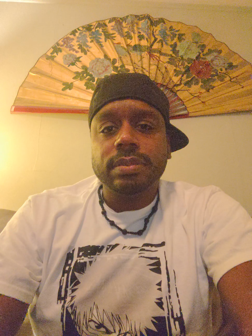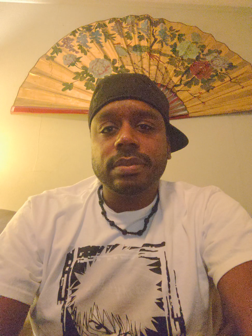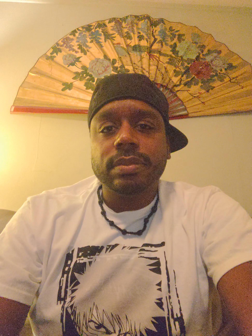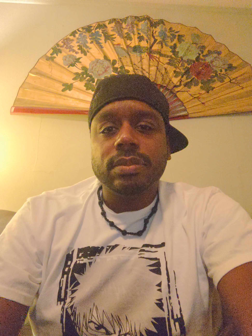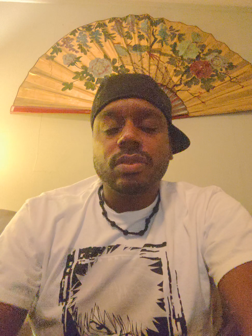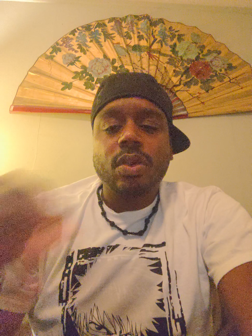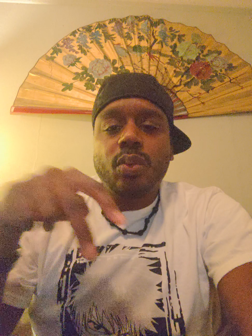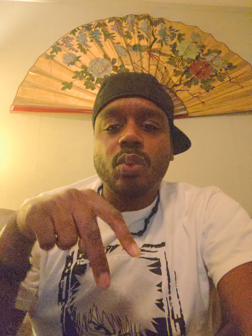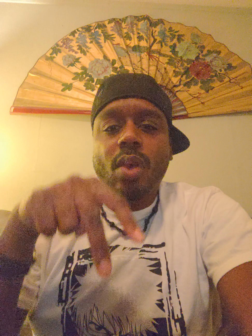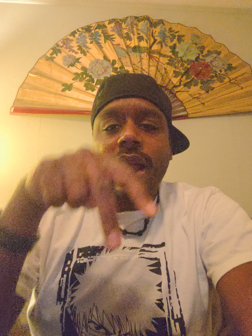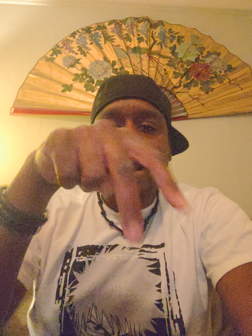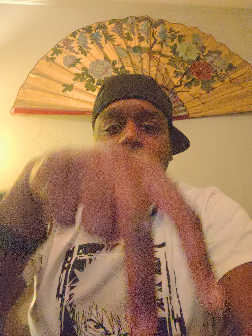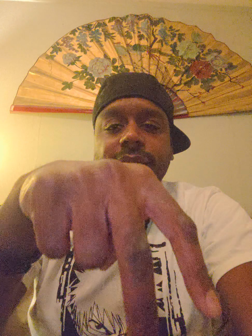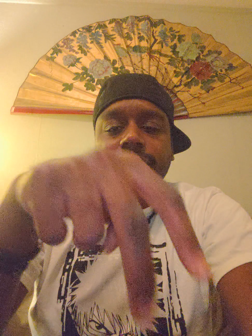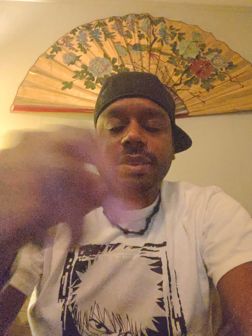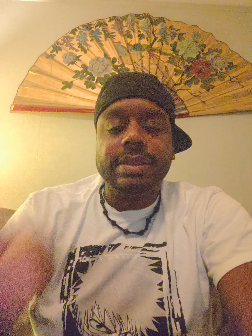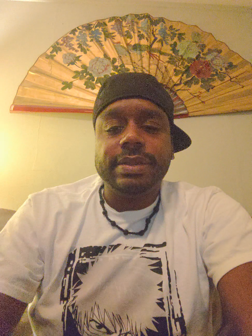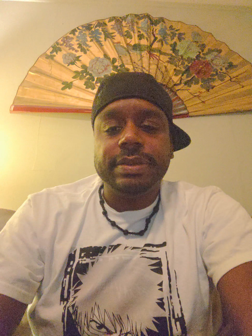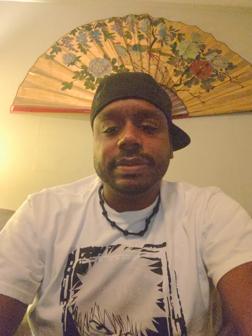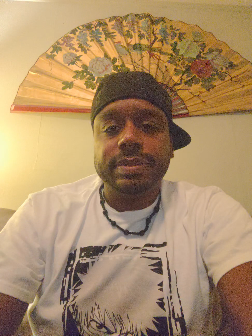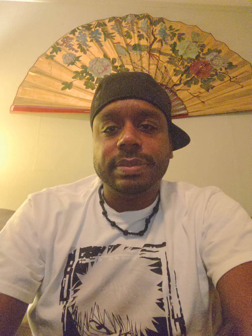ride